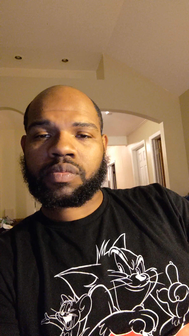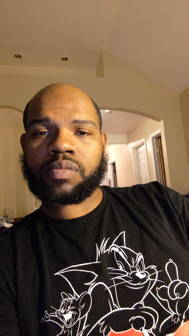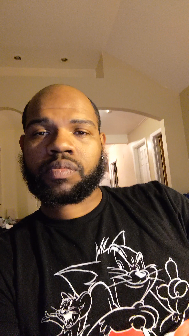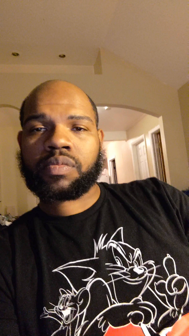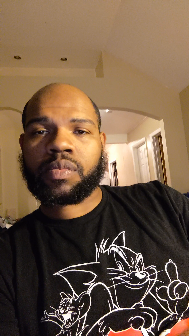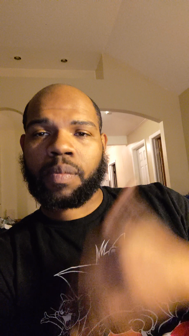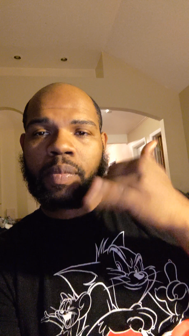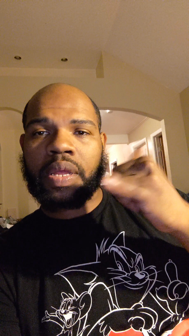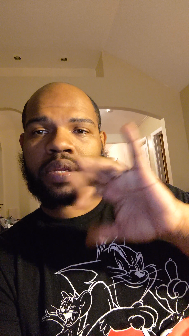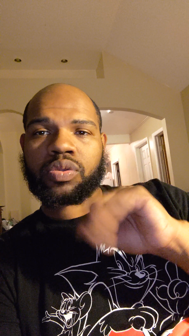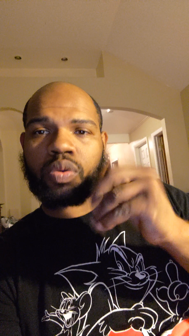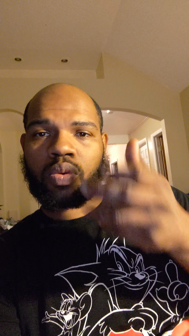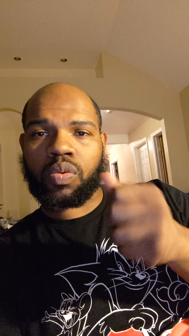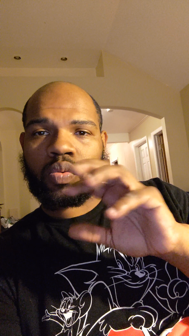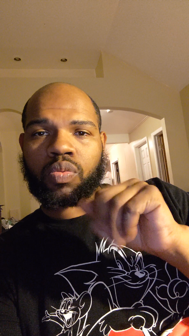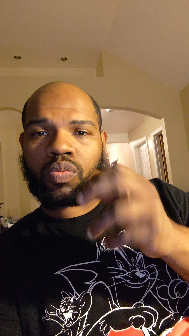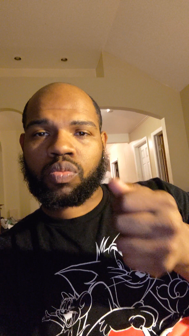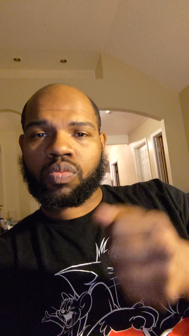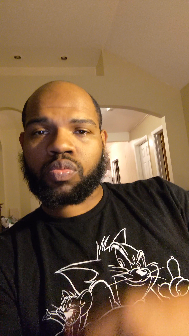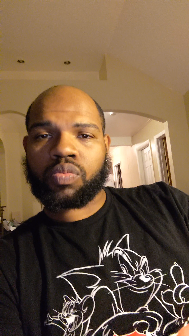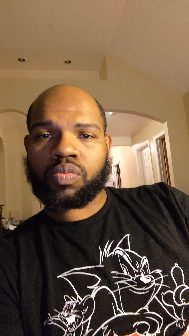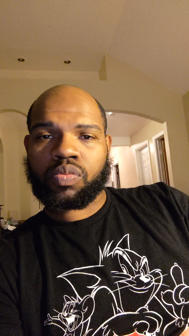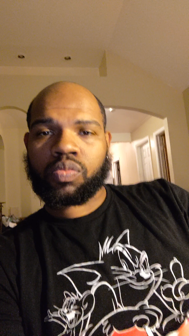play dough